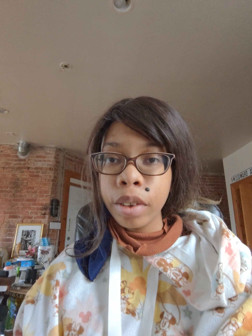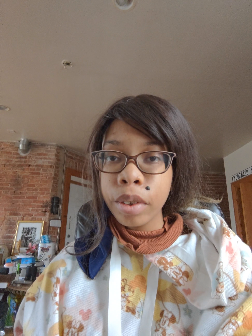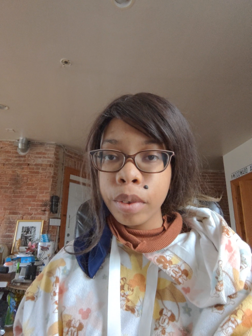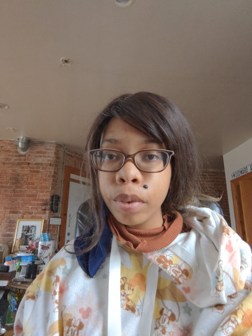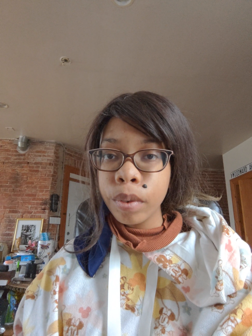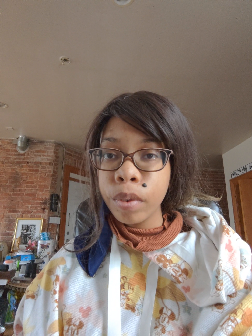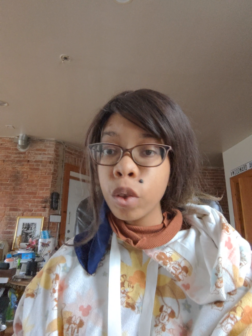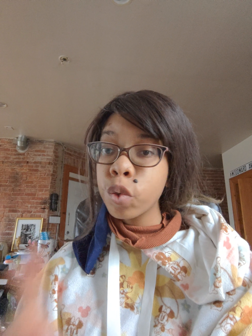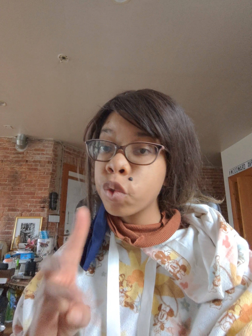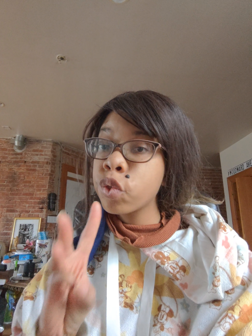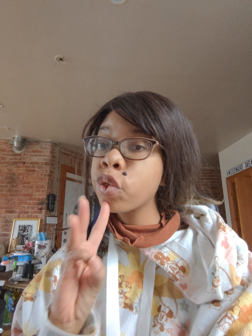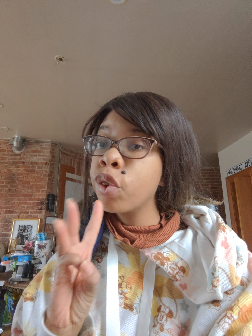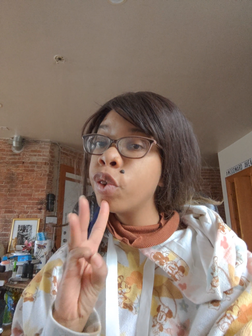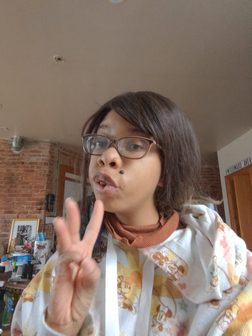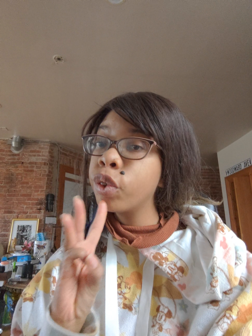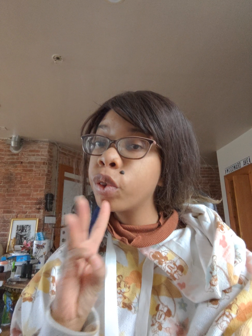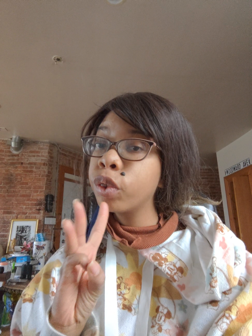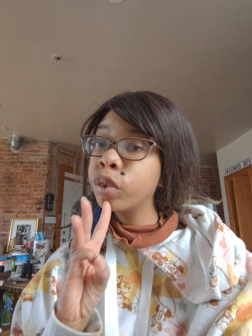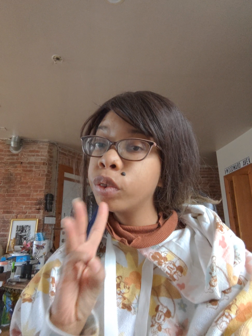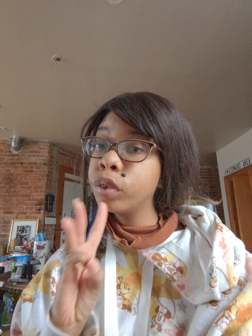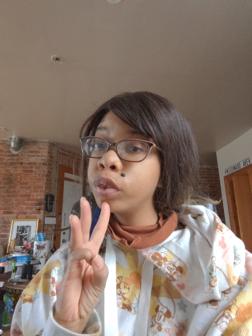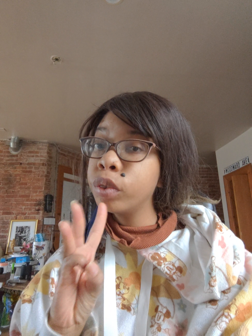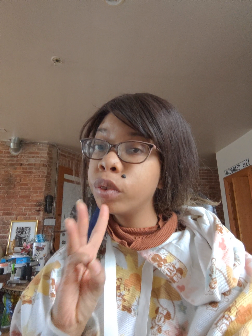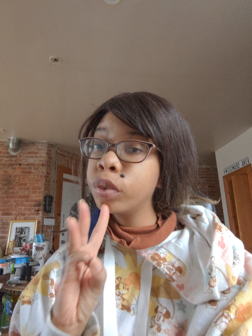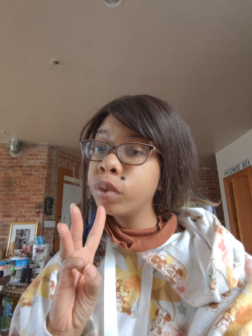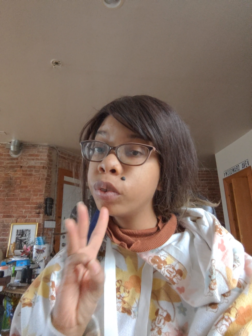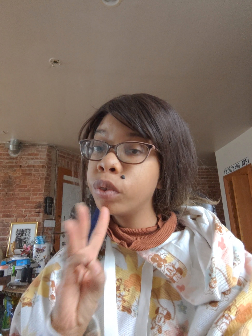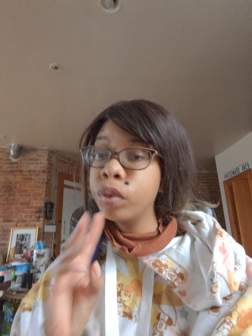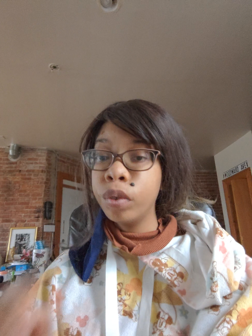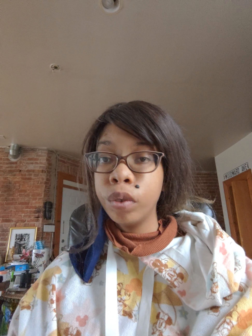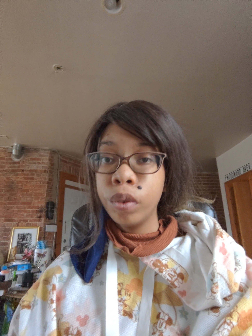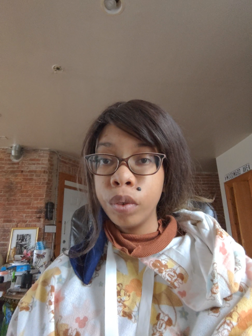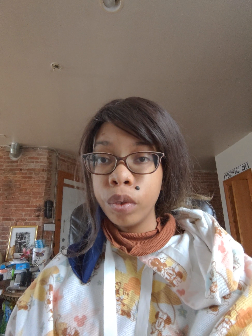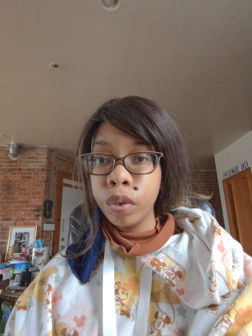water